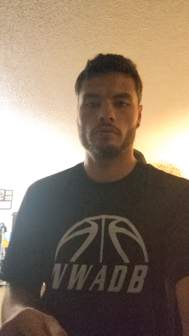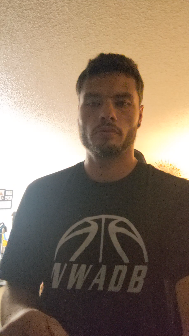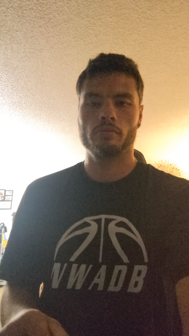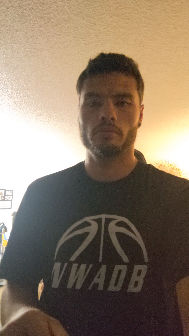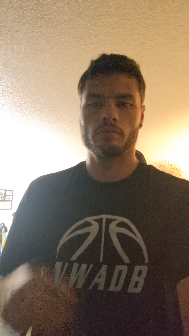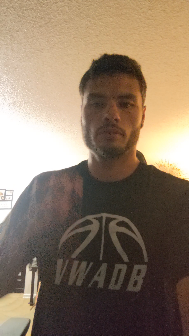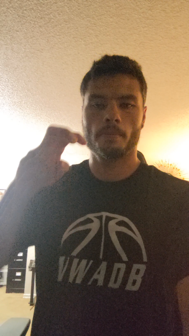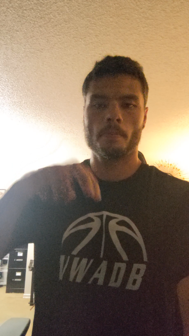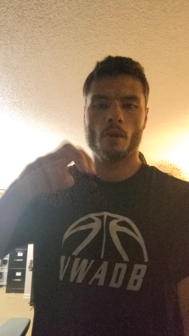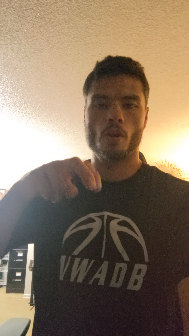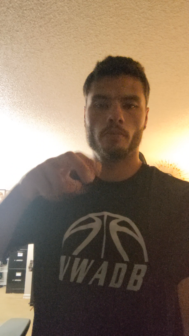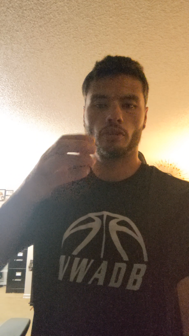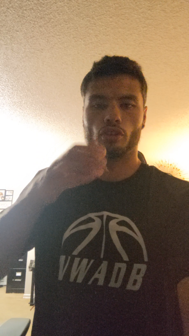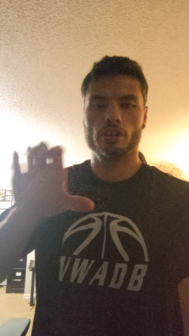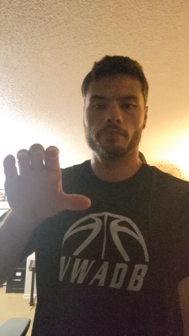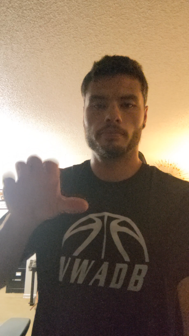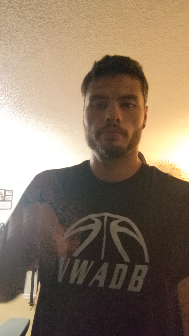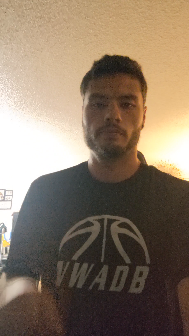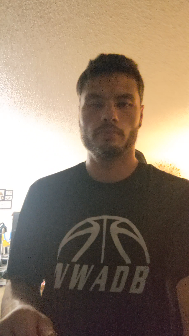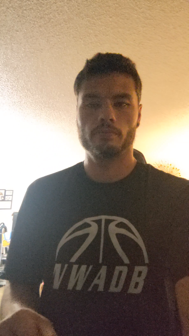potato chip